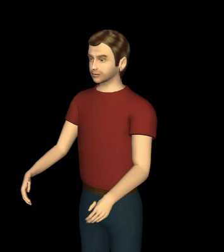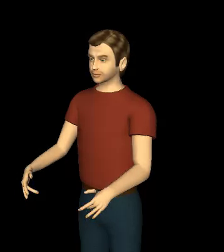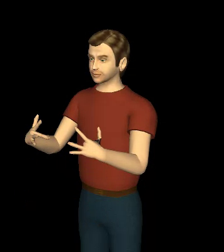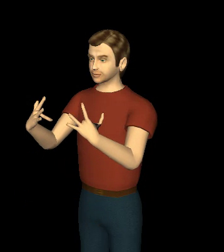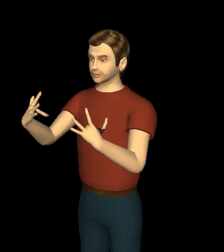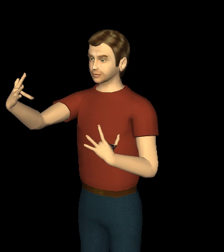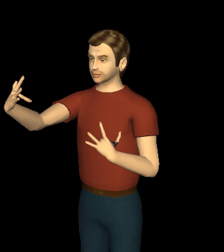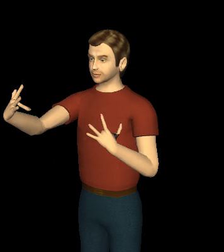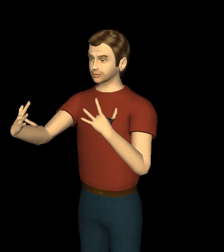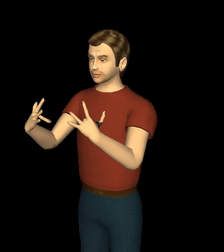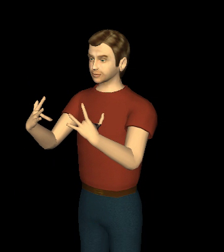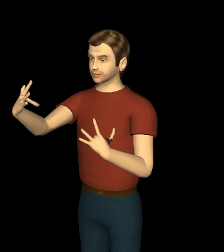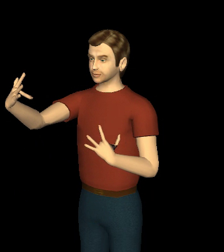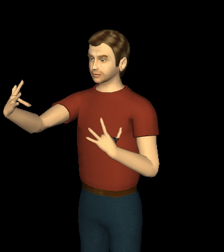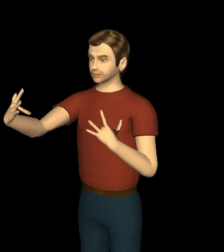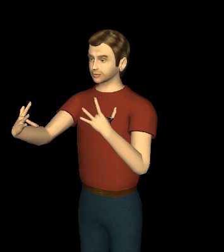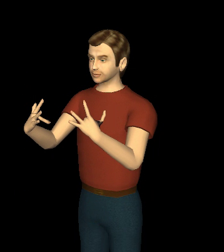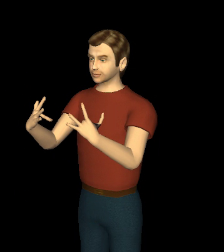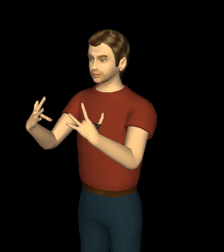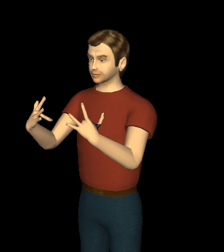مسرح